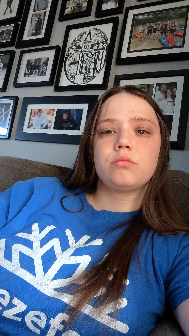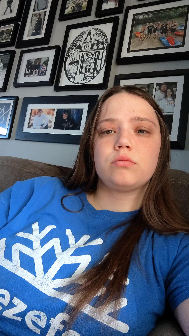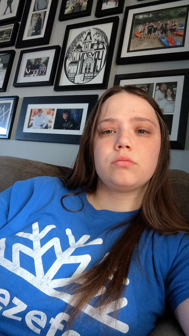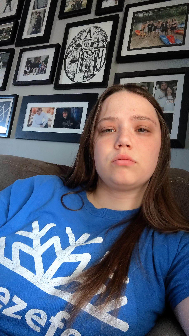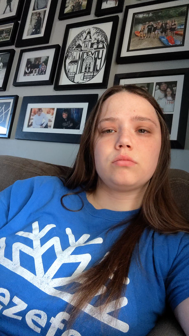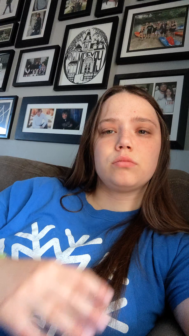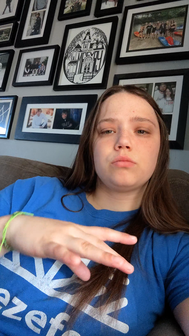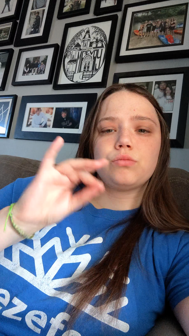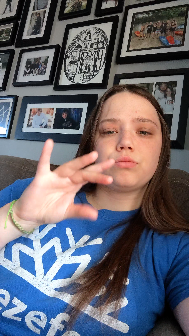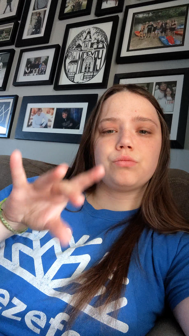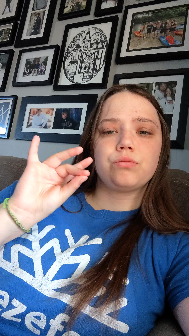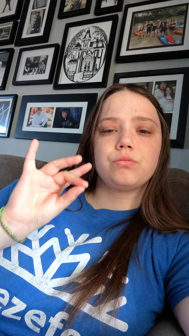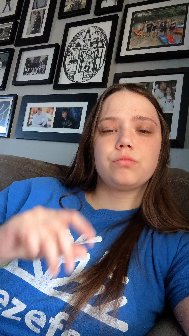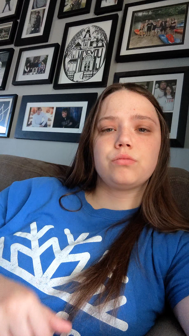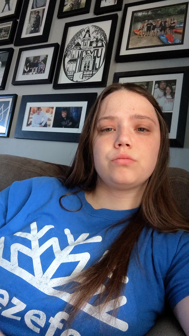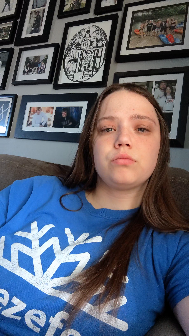choose